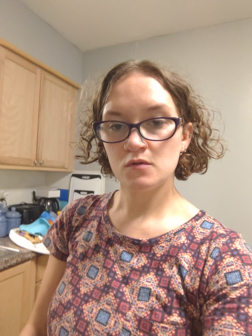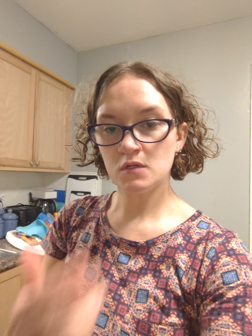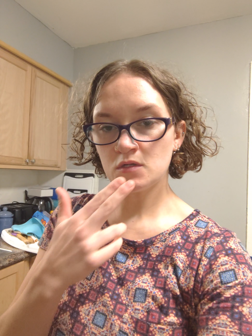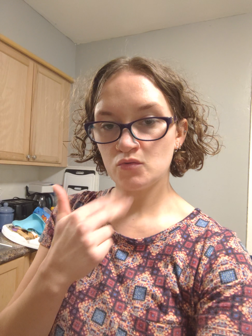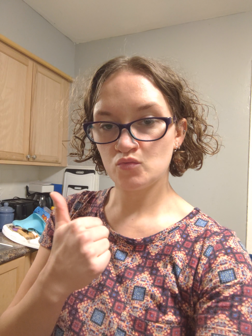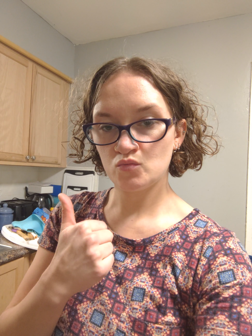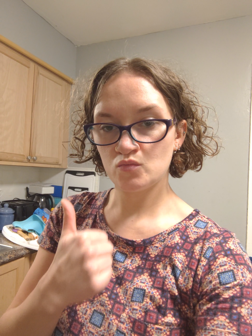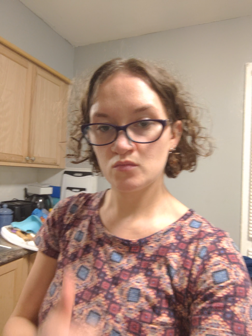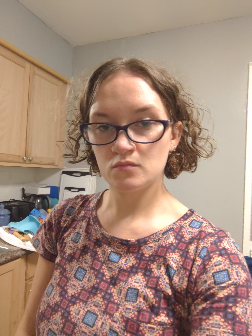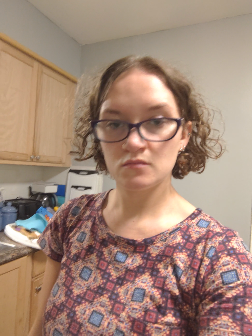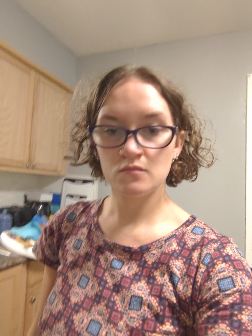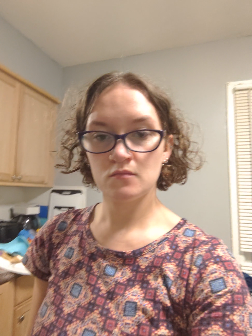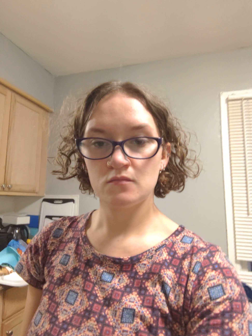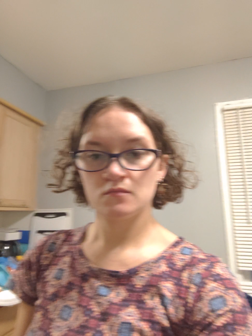cute